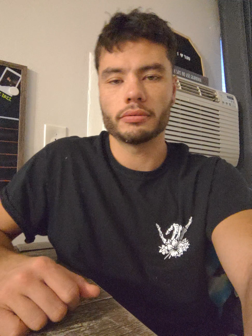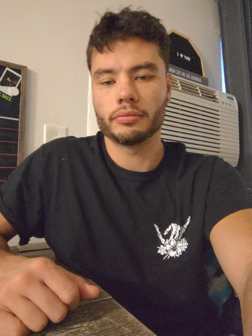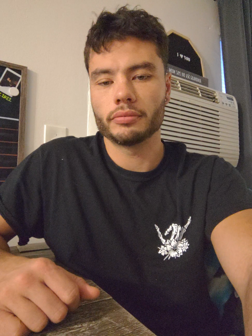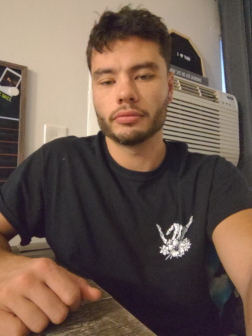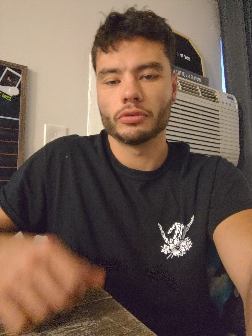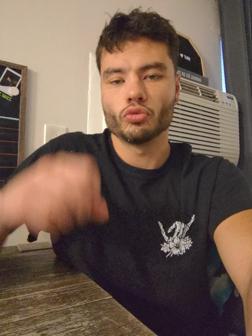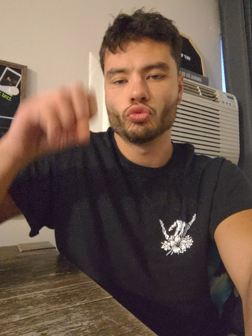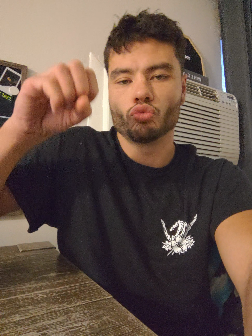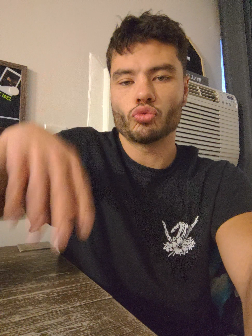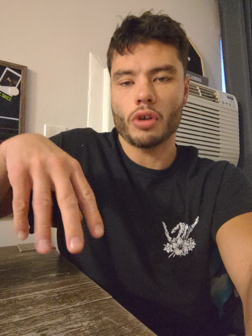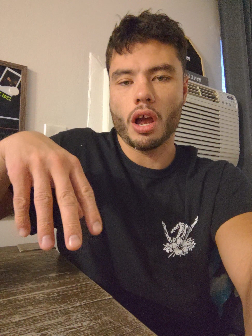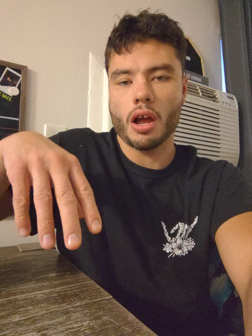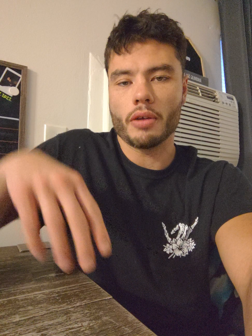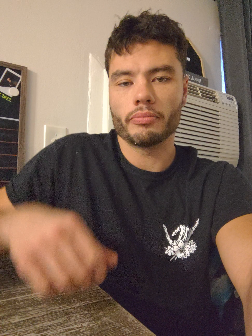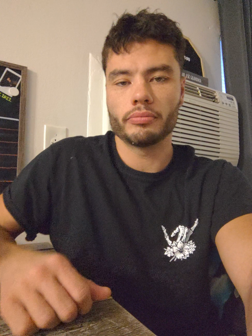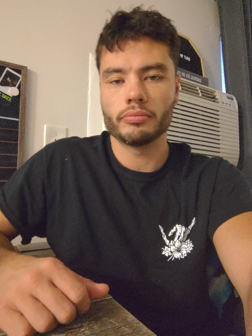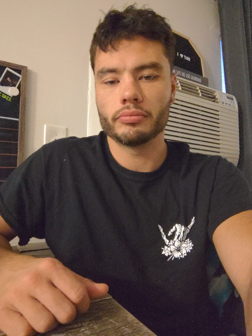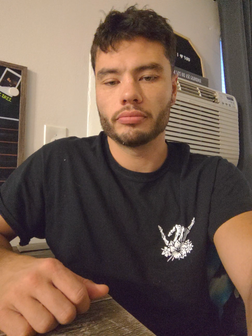drop